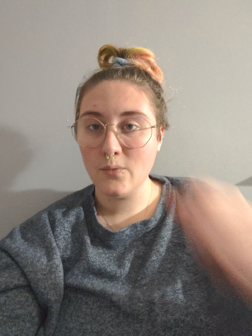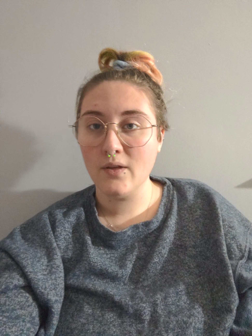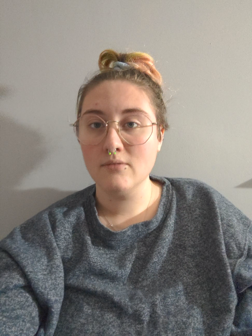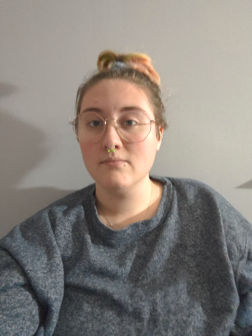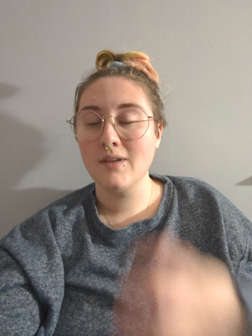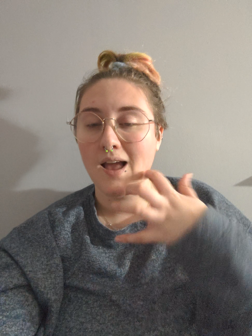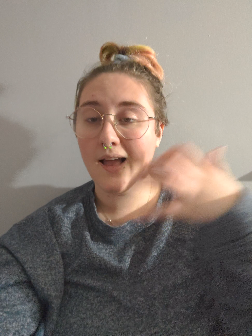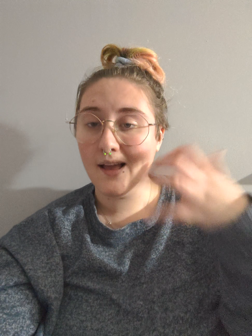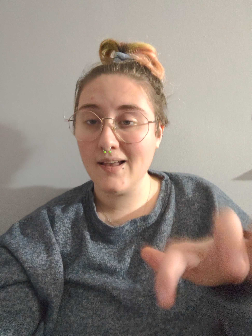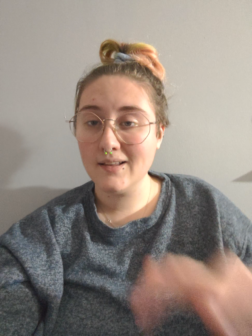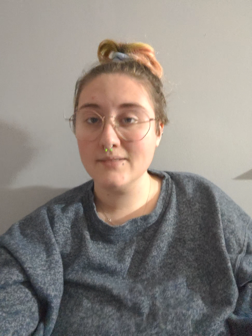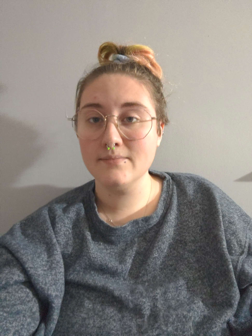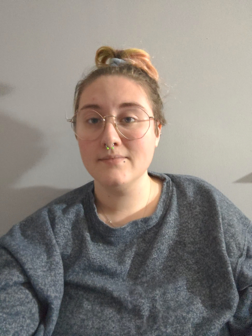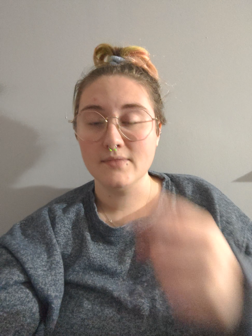hot